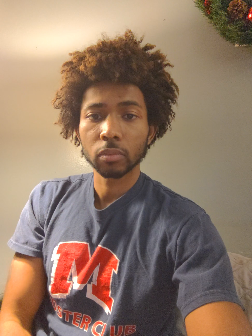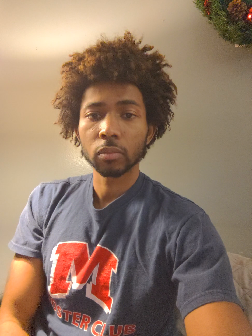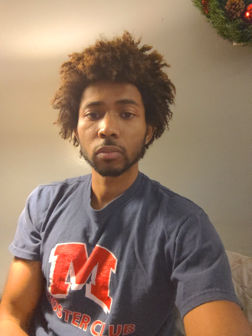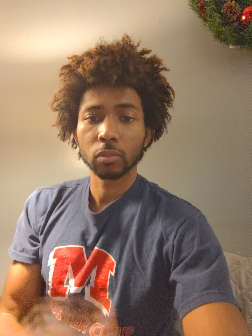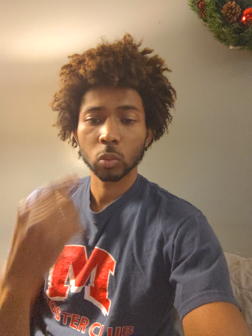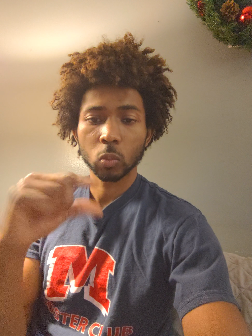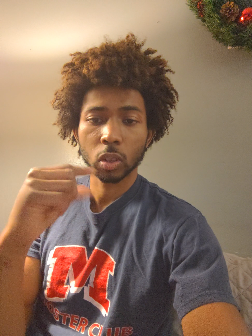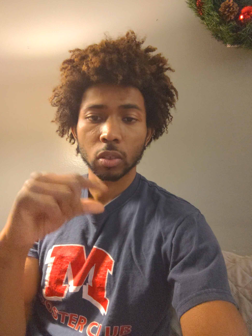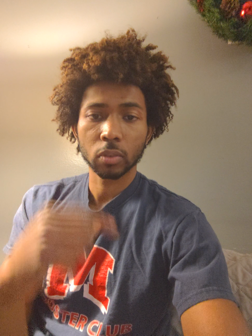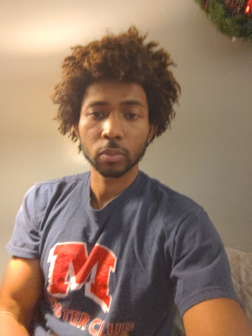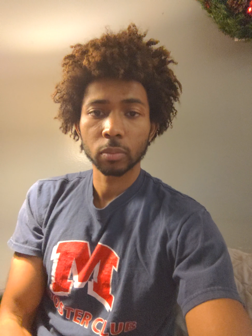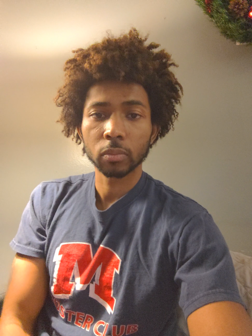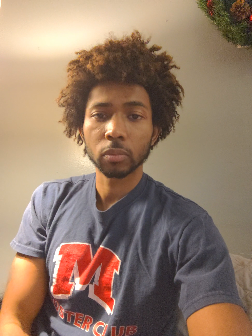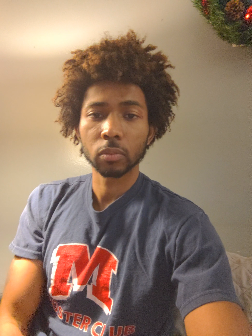green